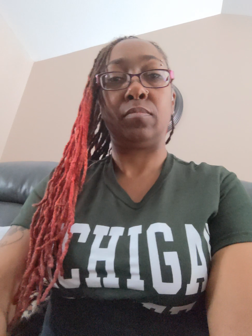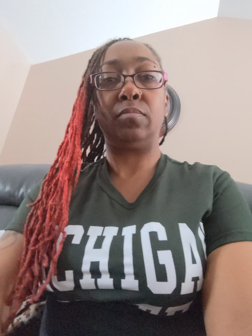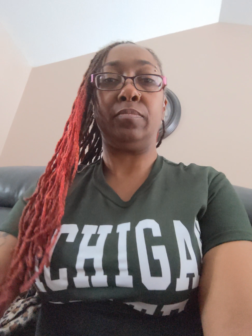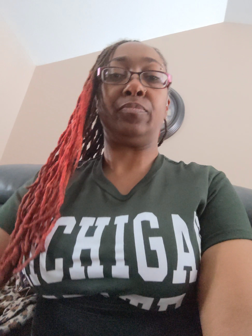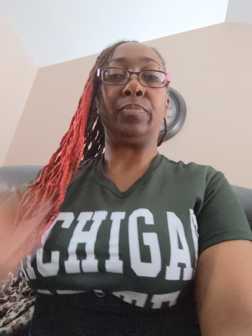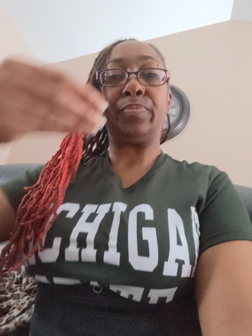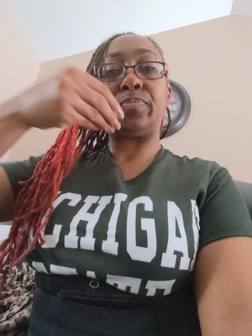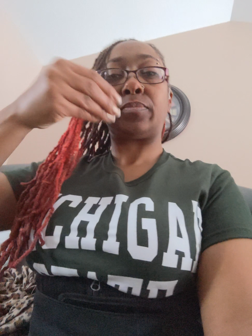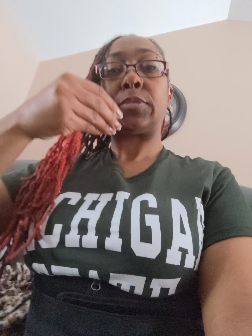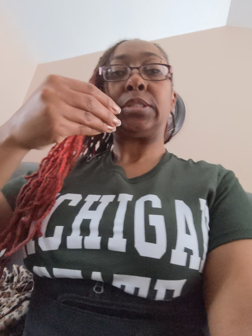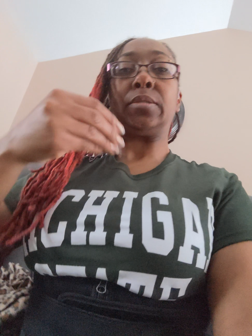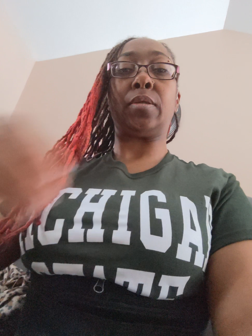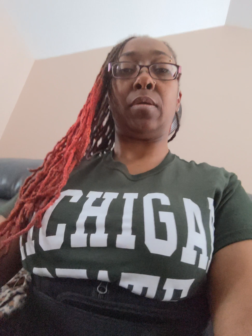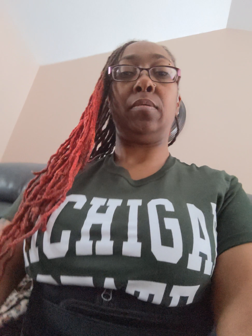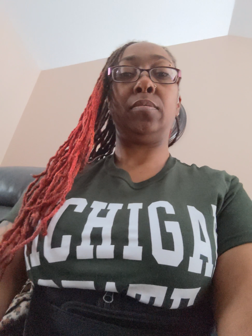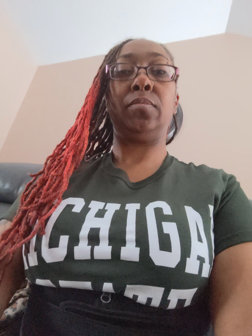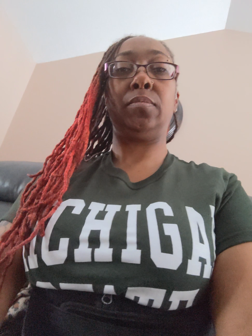pizza